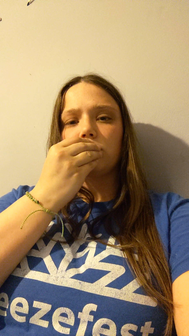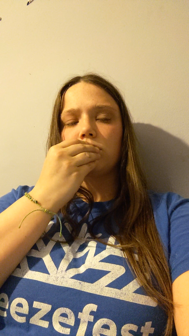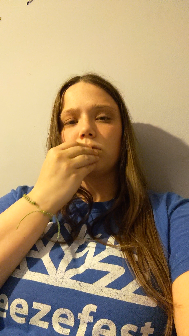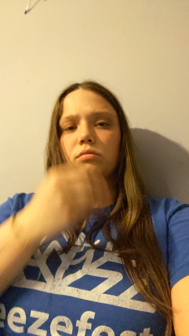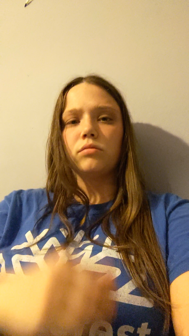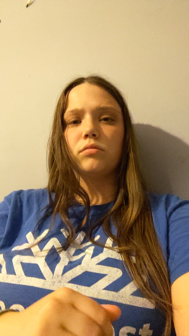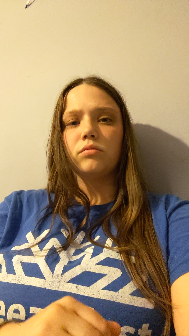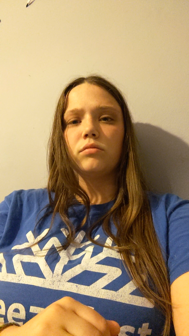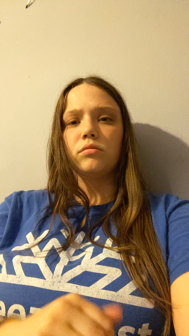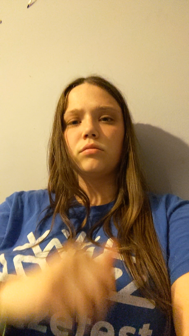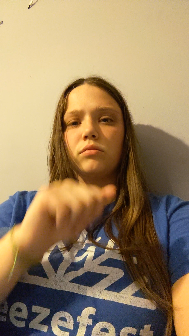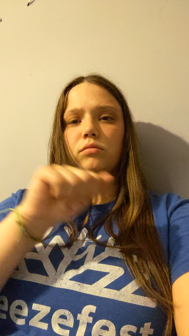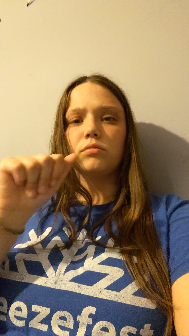a